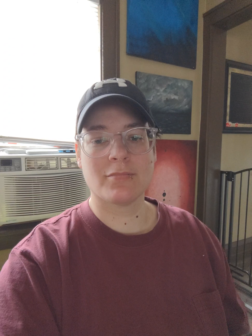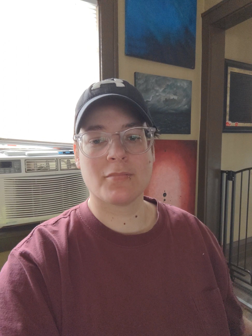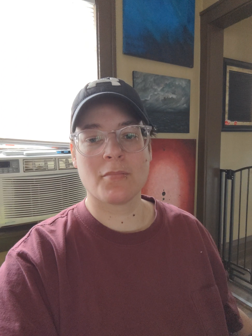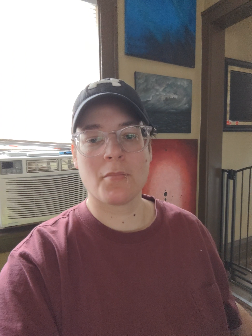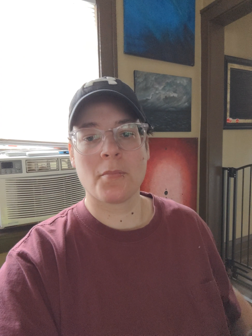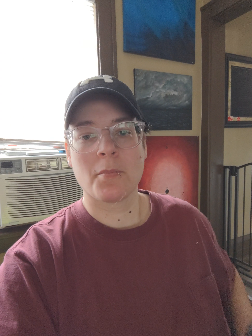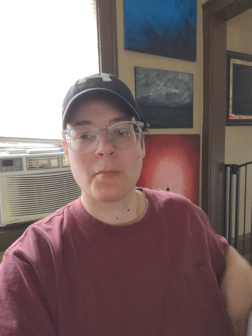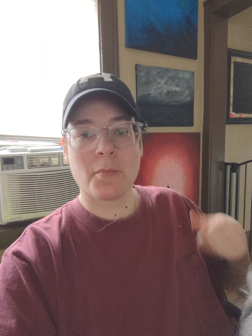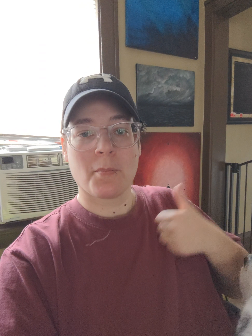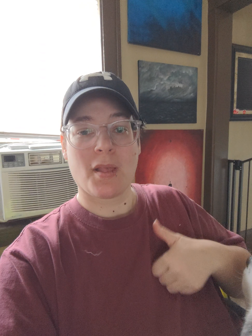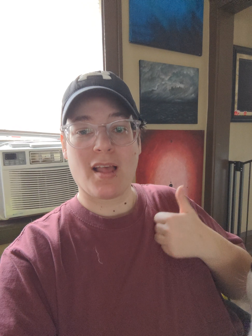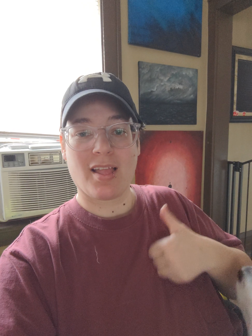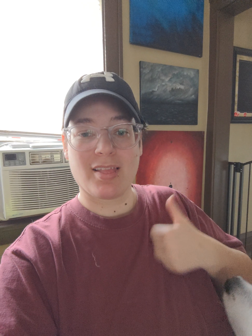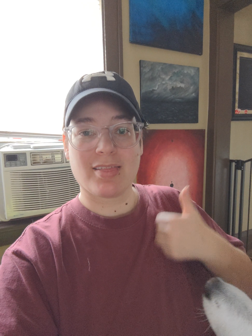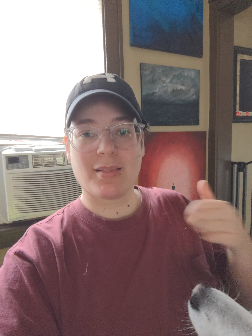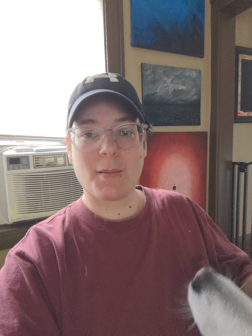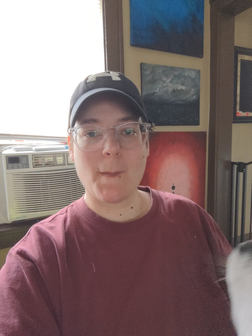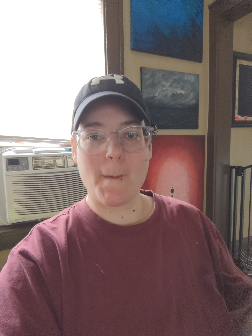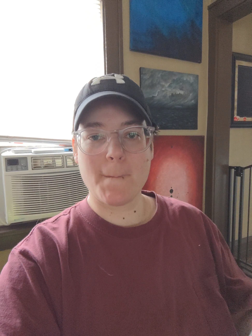bath